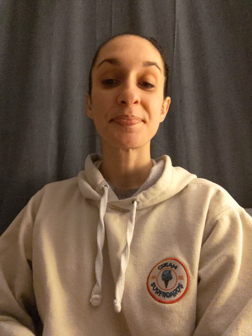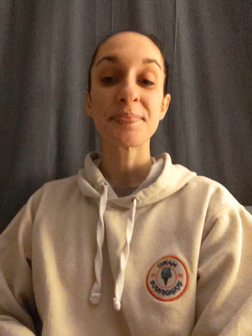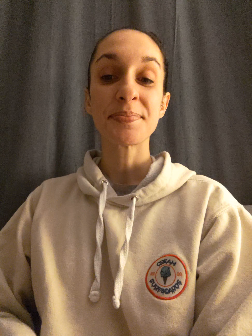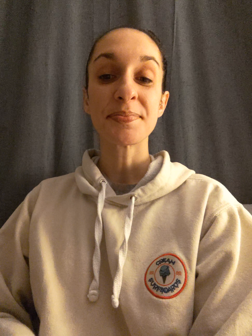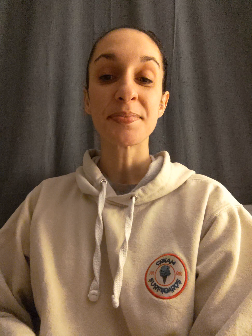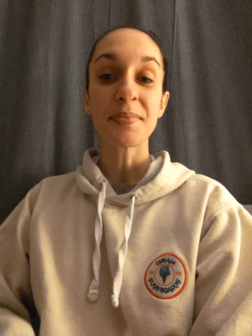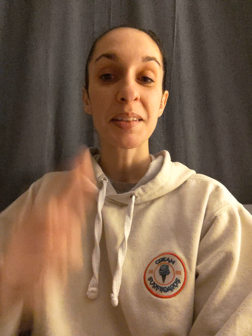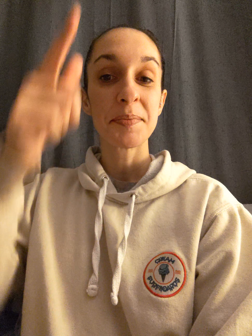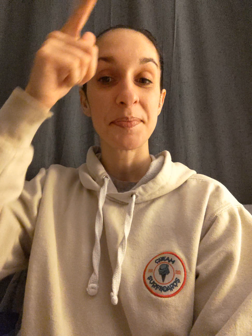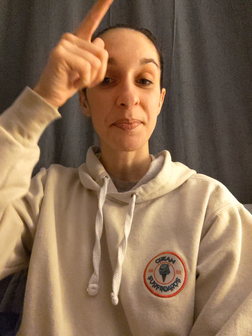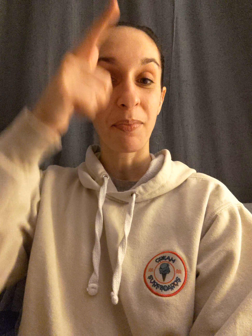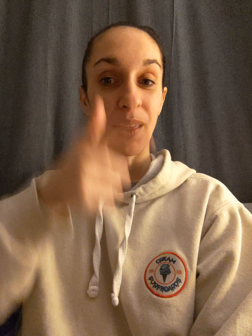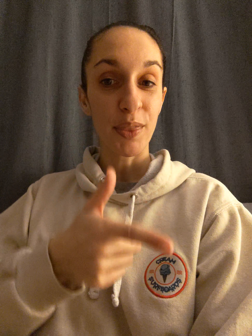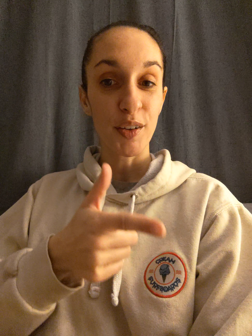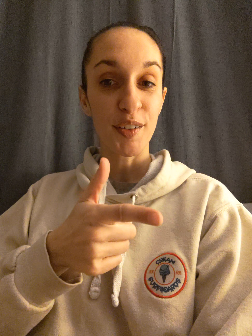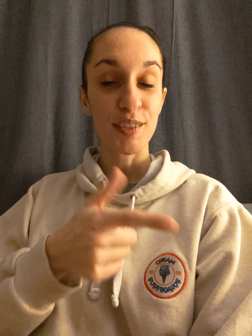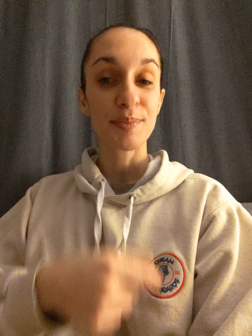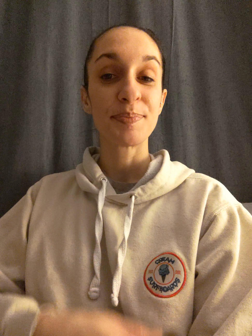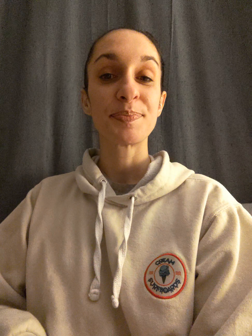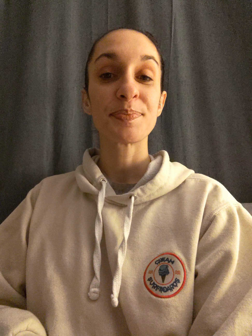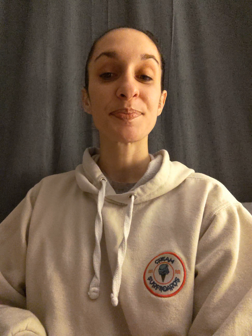brother